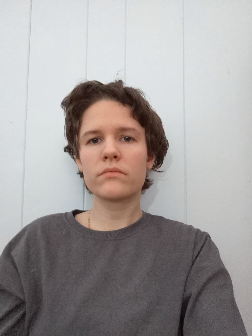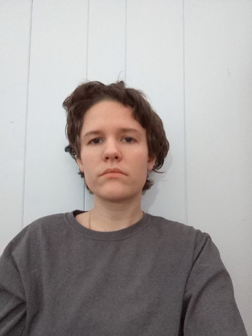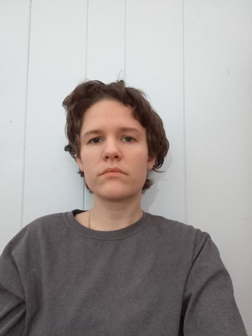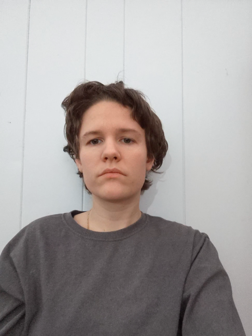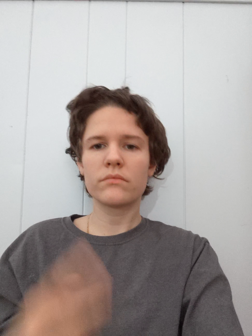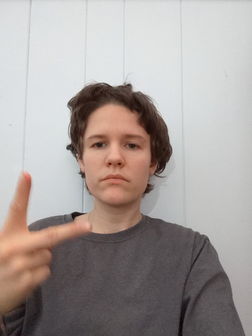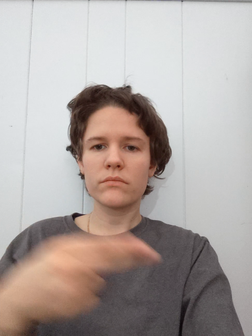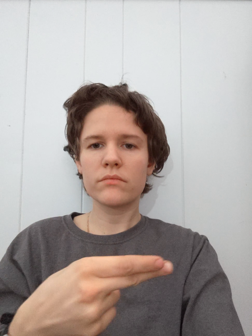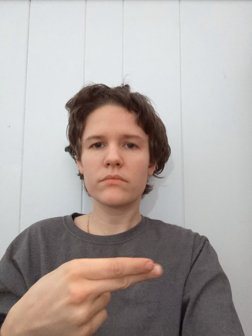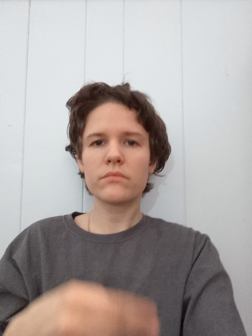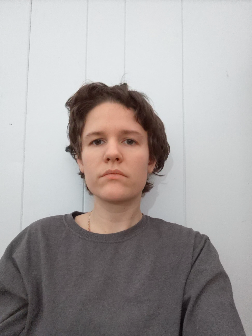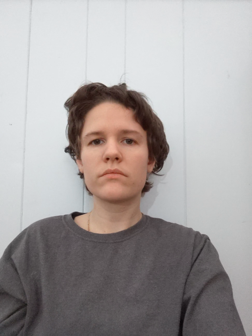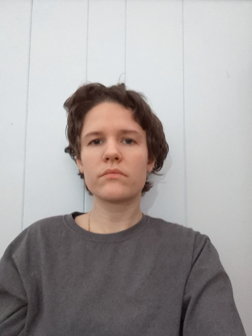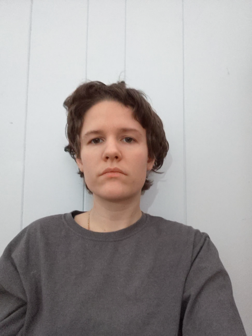cut